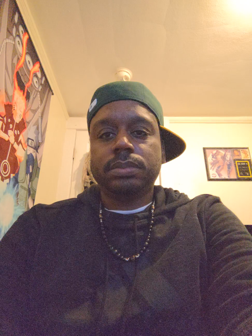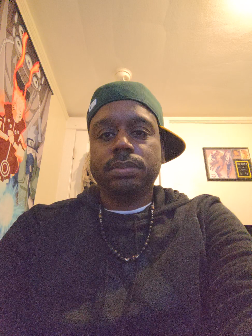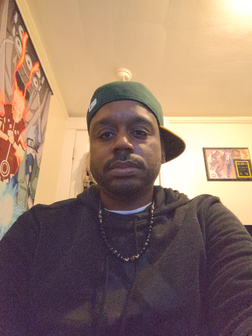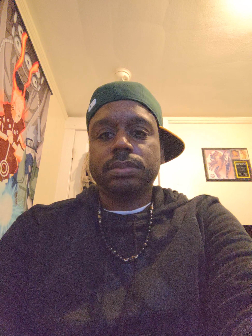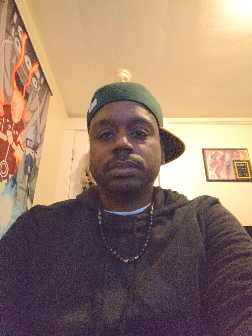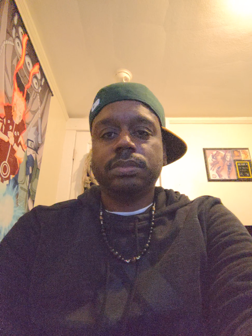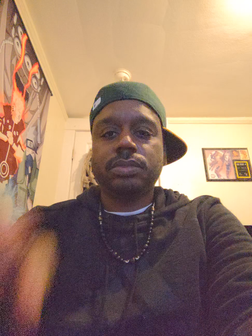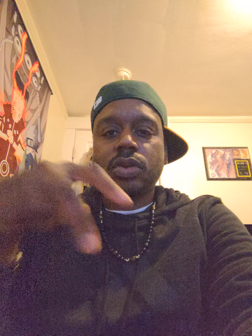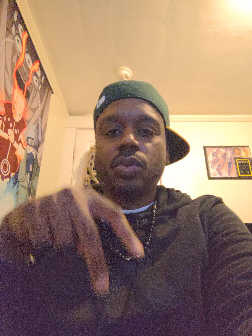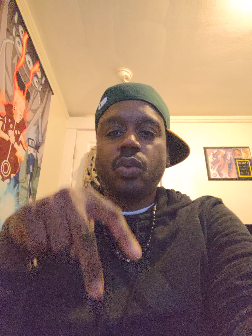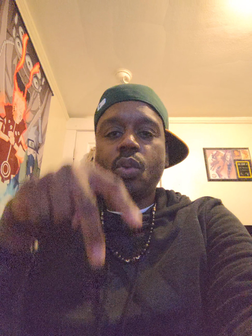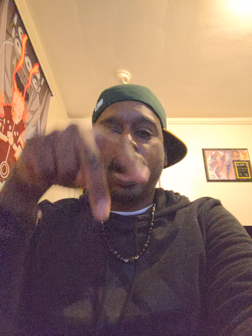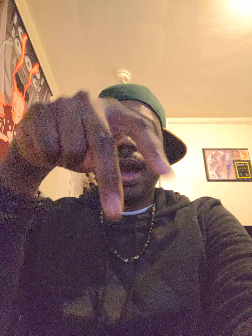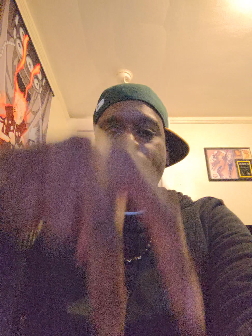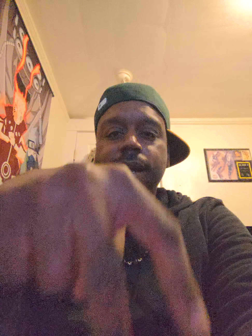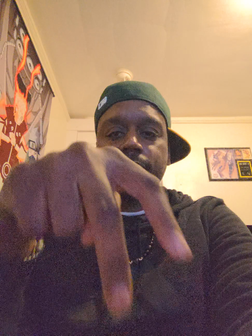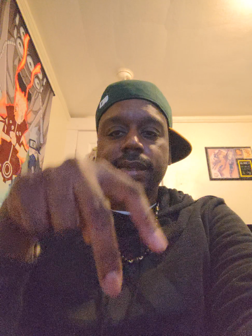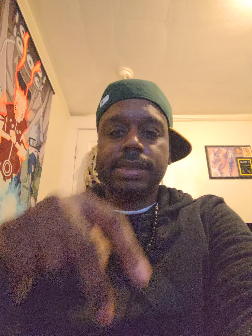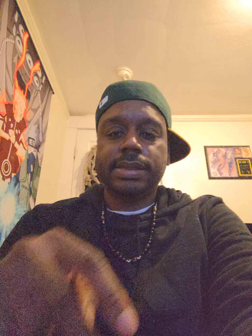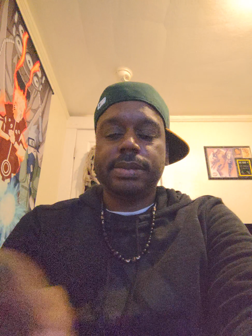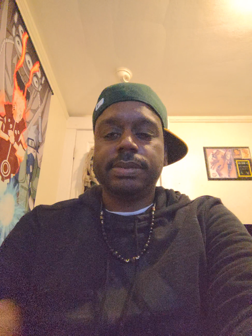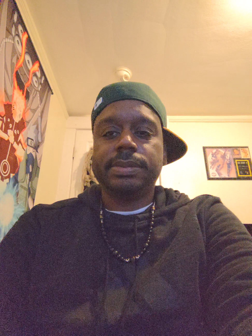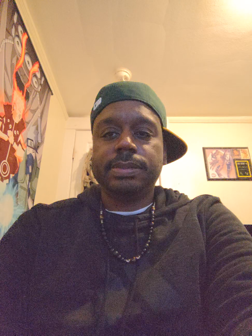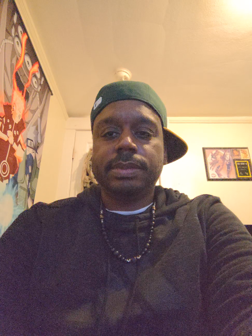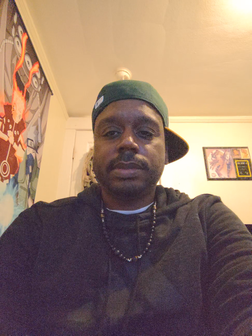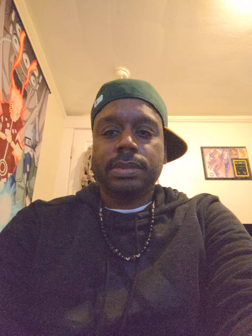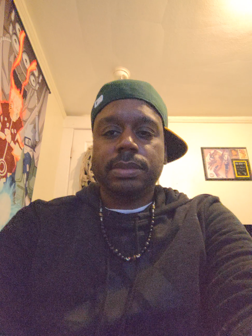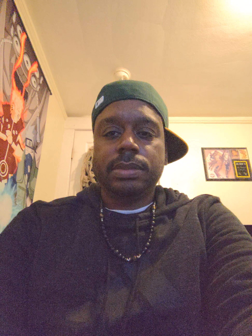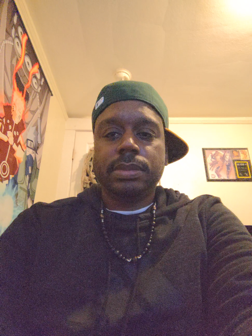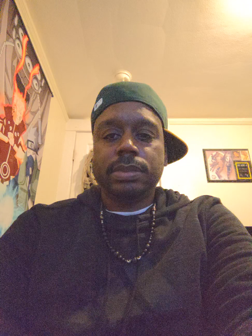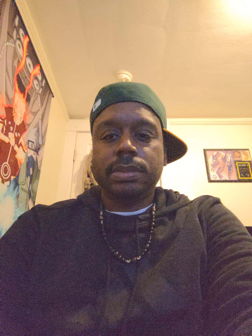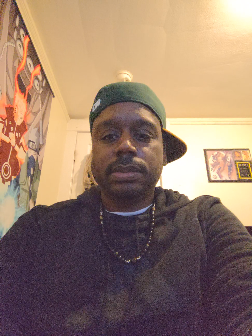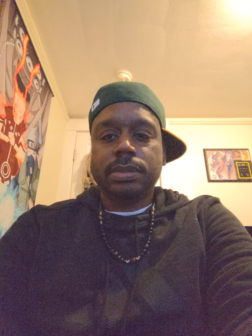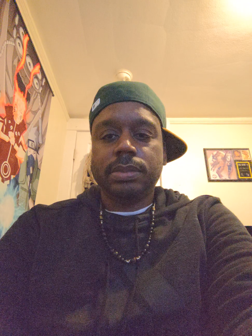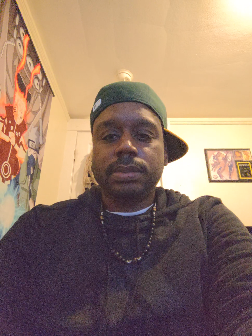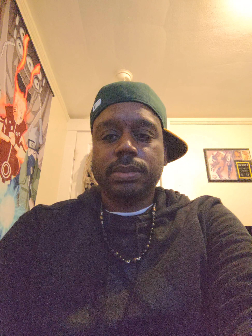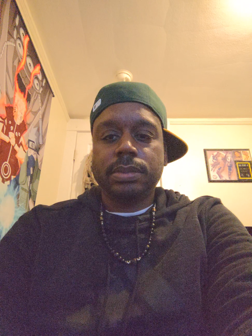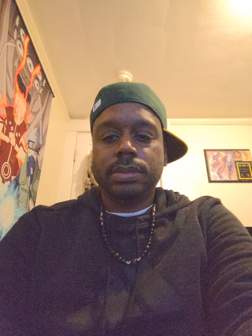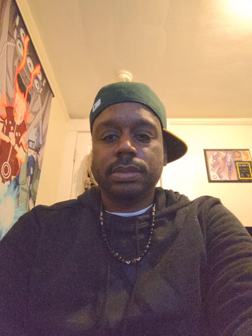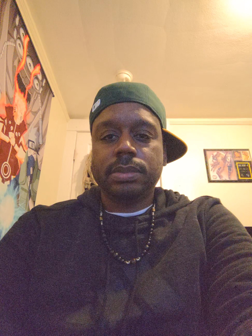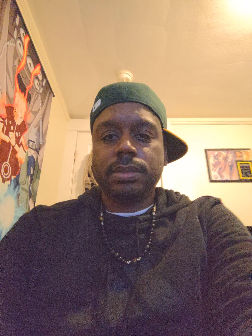ride